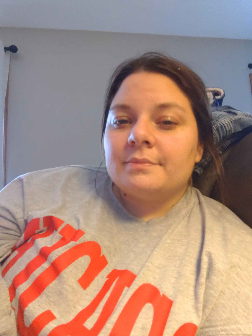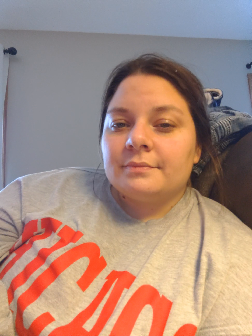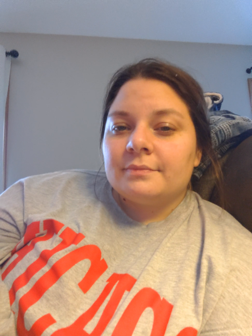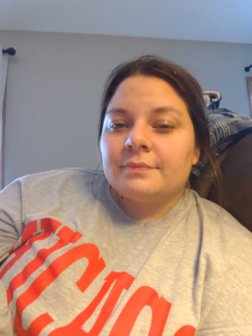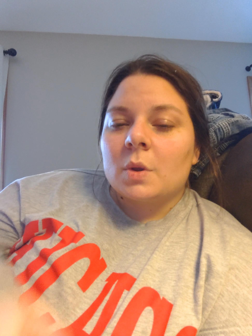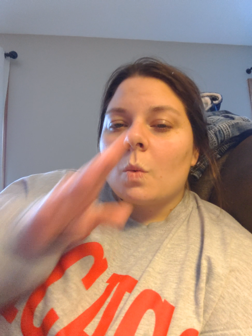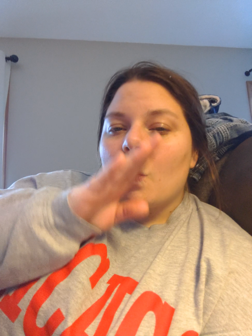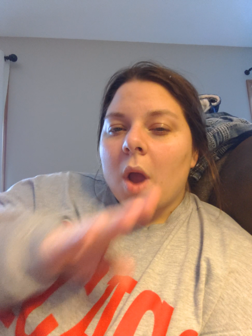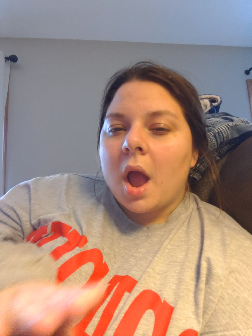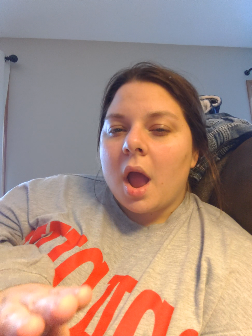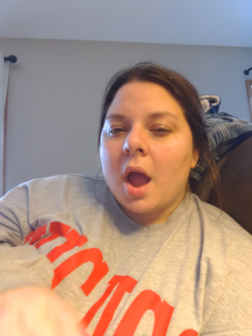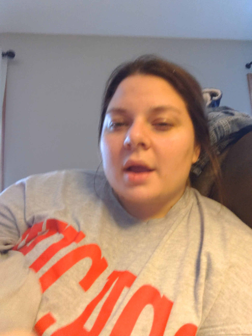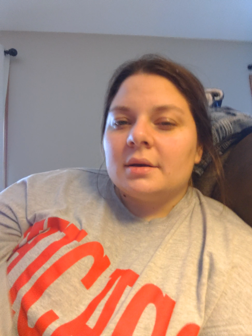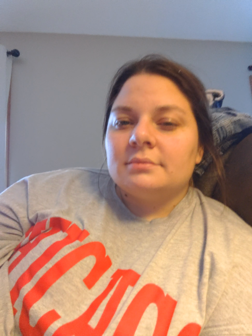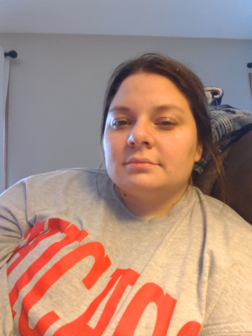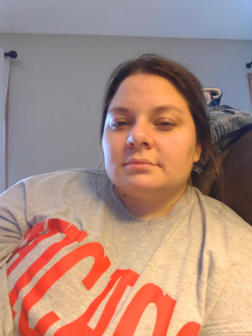quiet